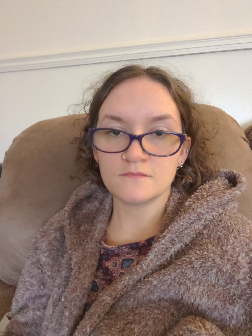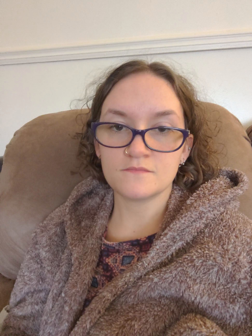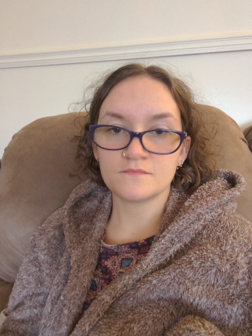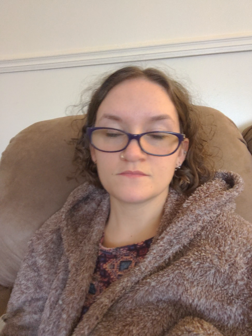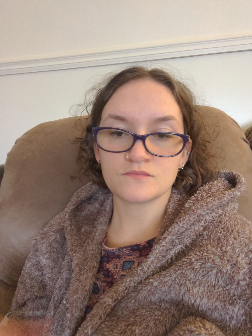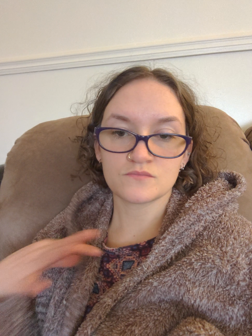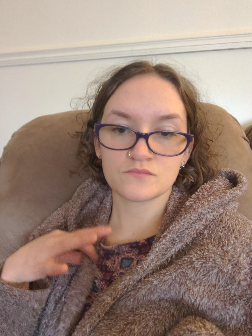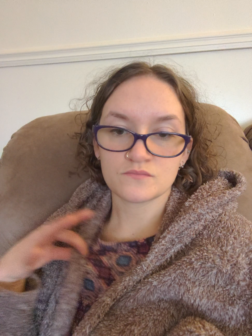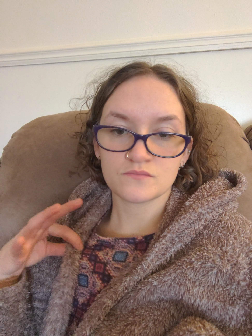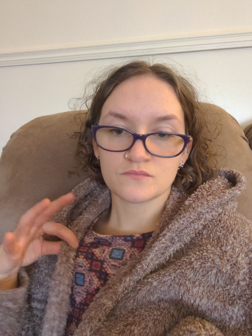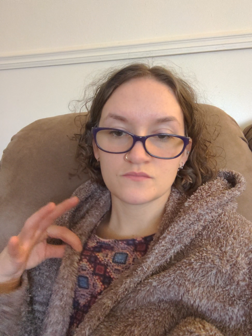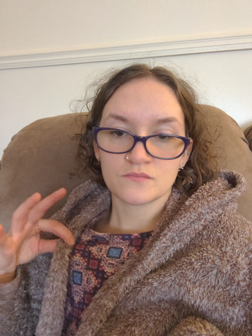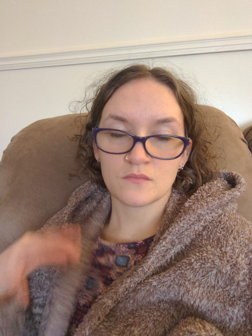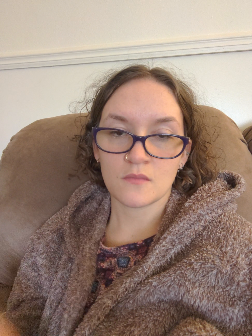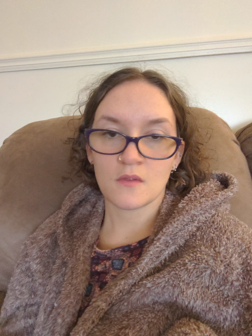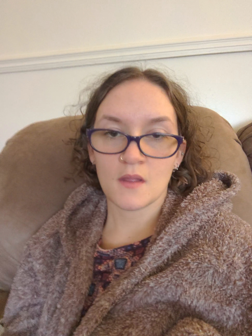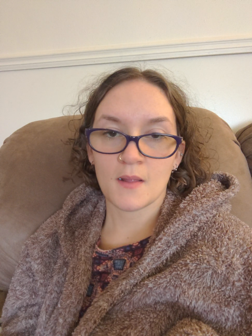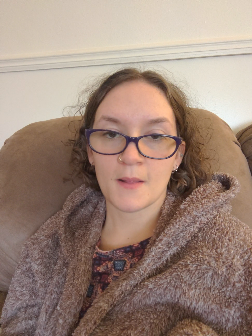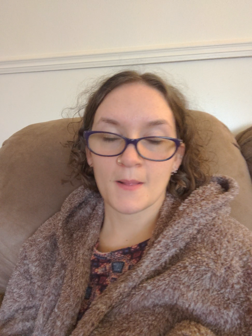shirt